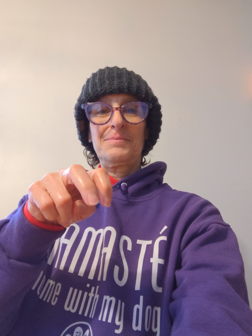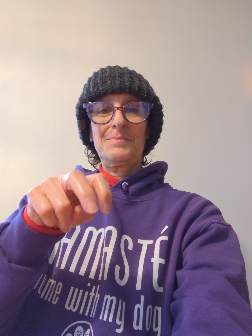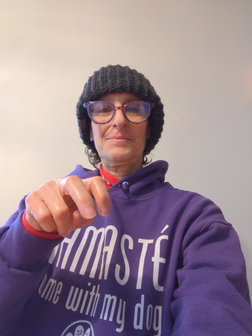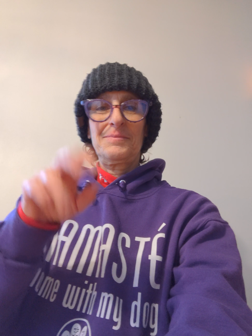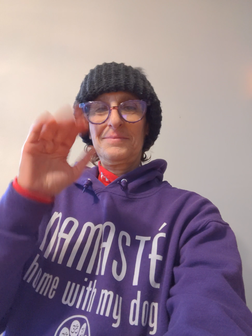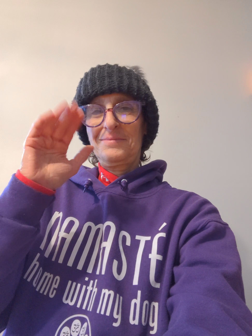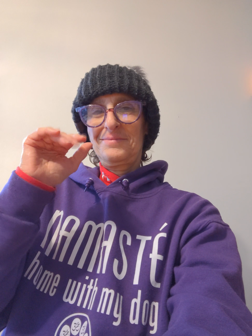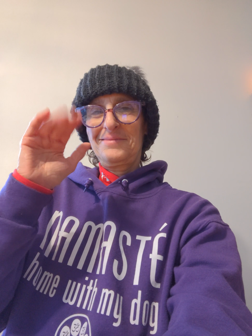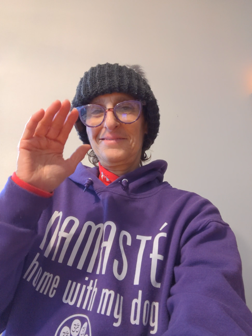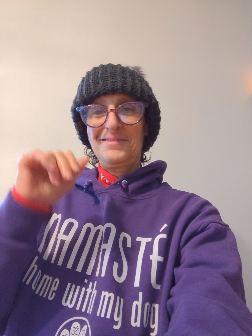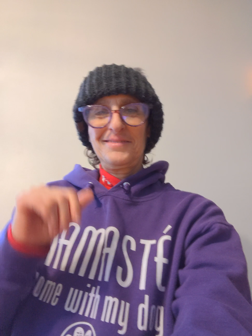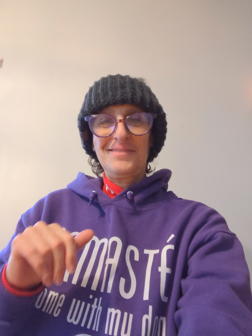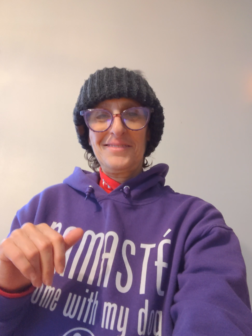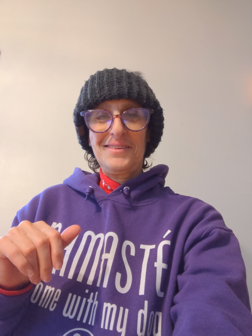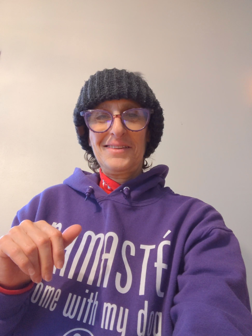bye